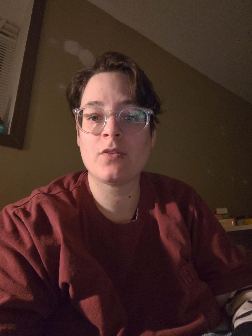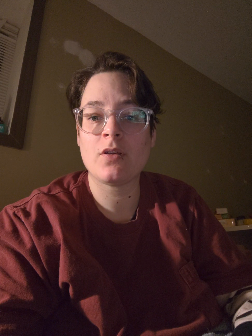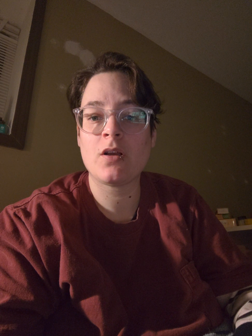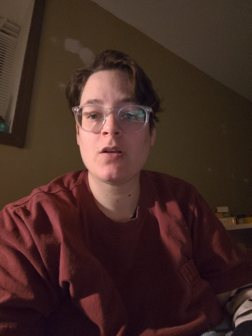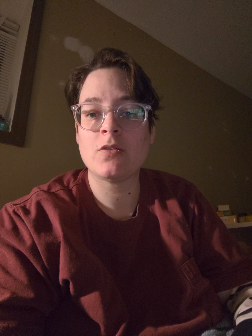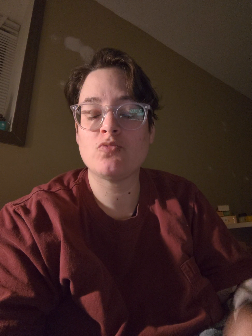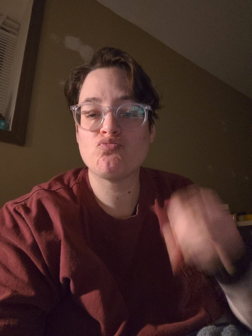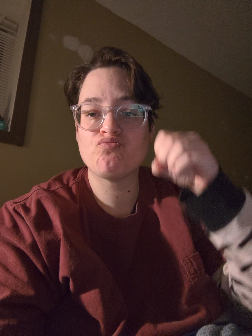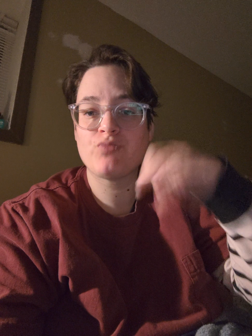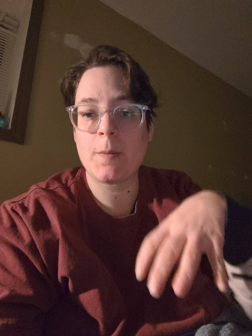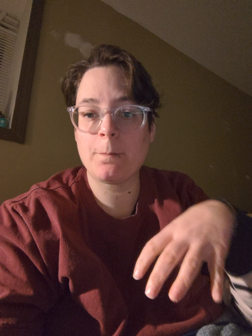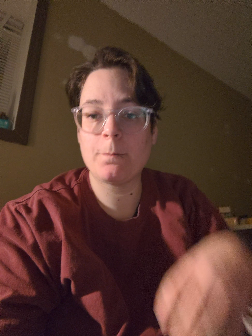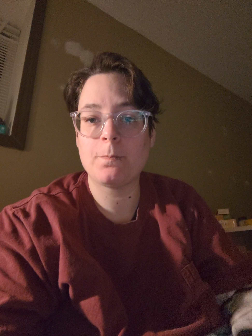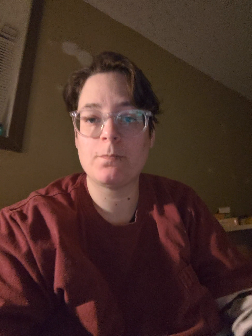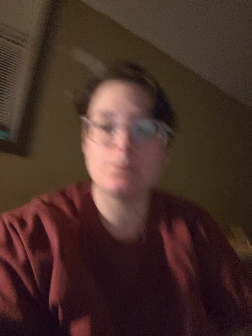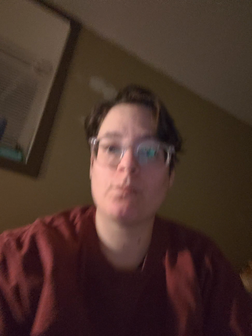drop